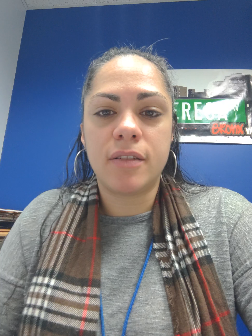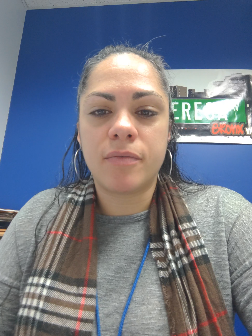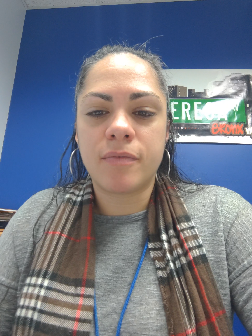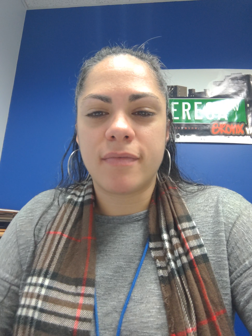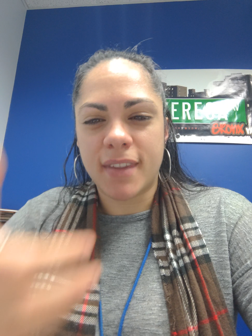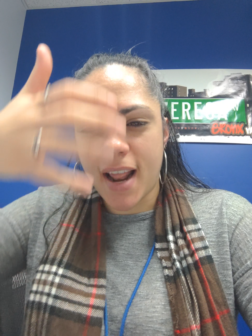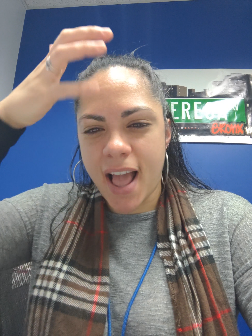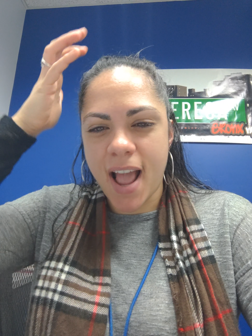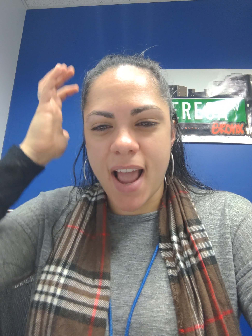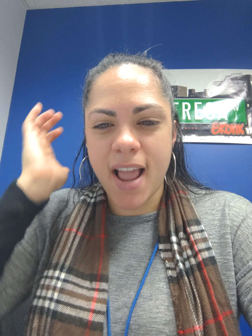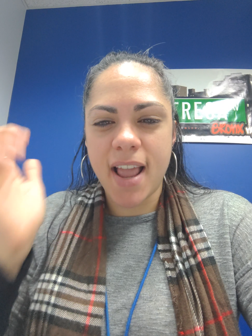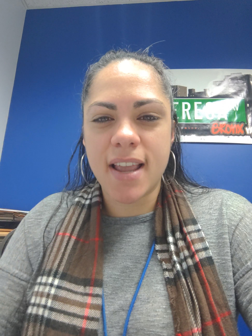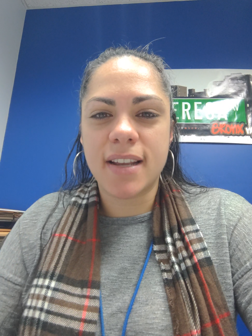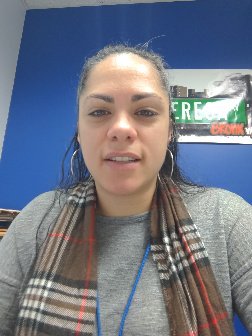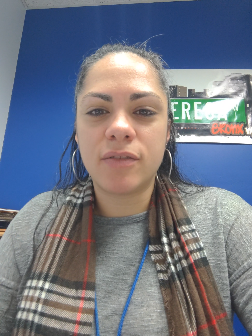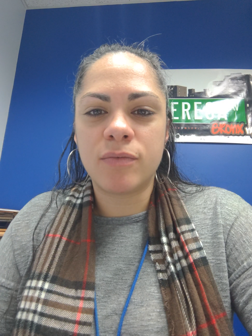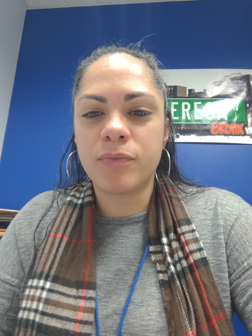lion